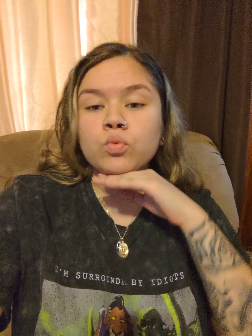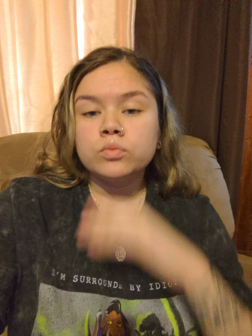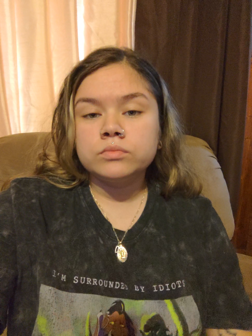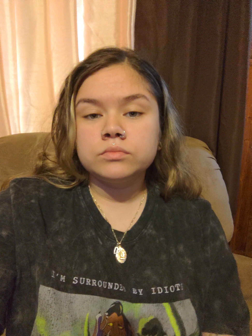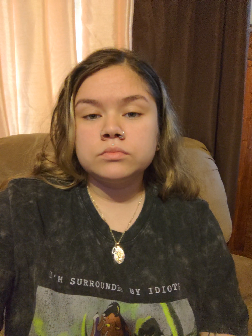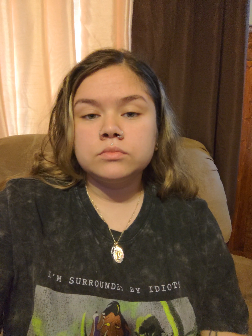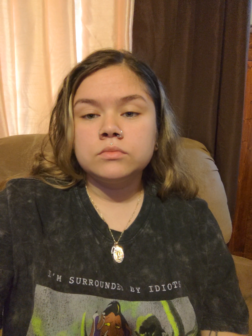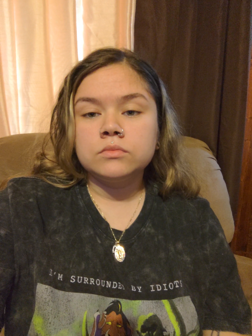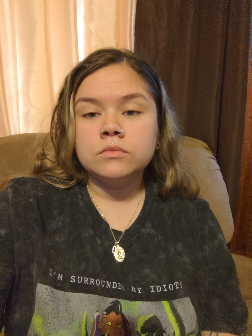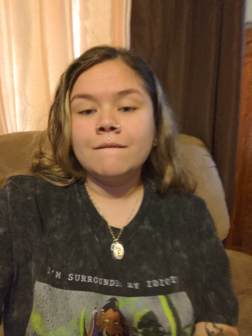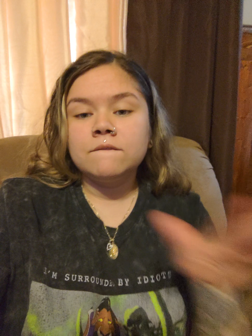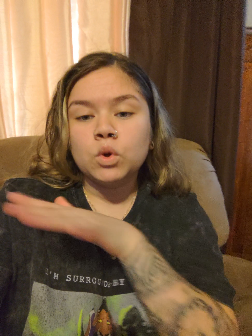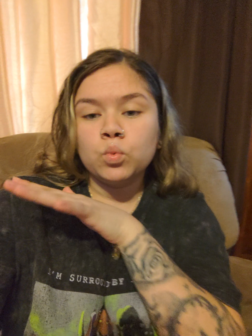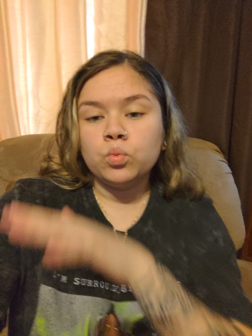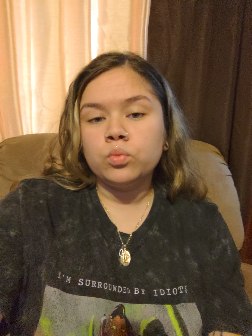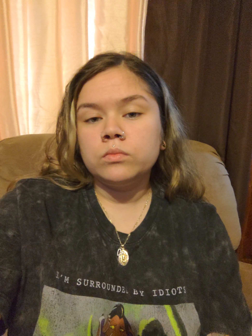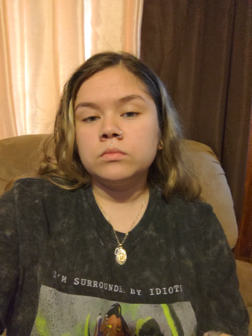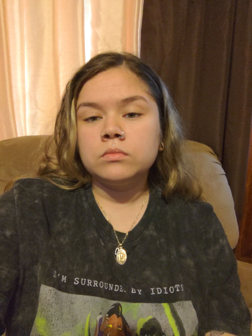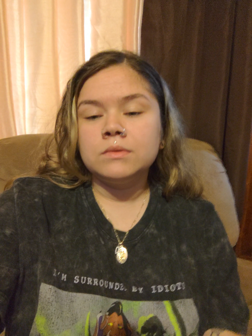full